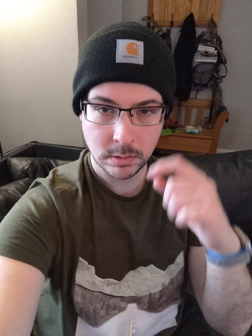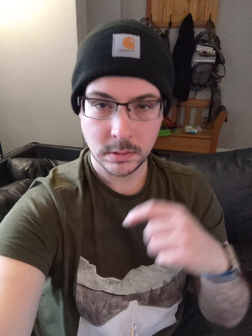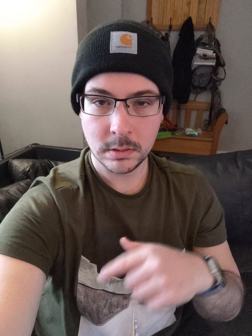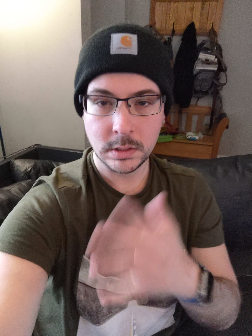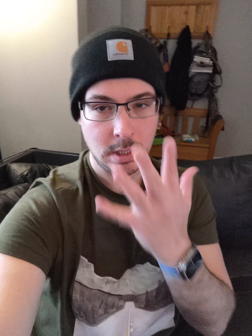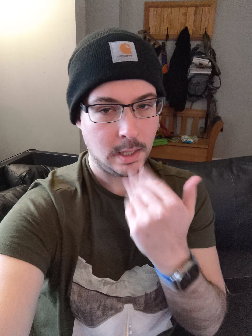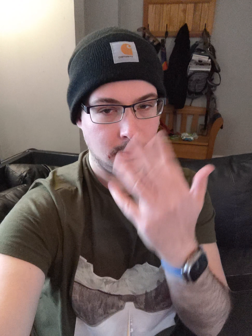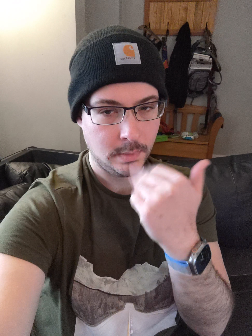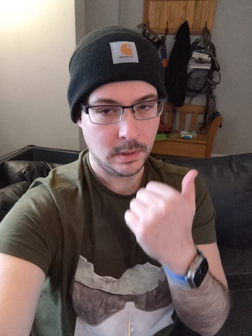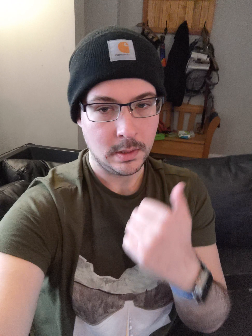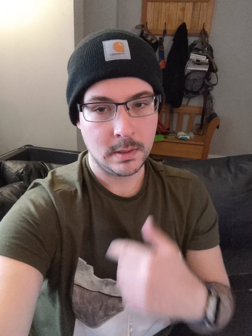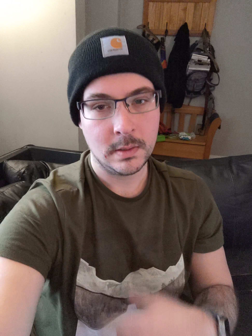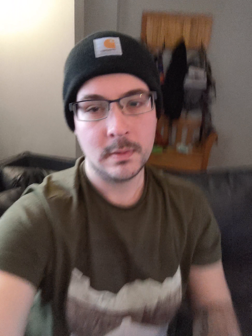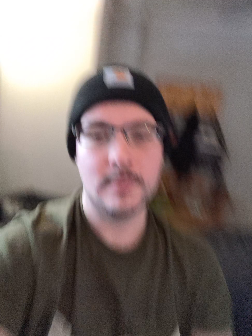sleepy